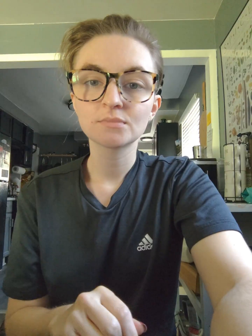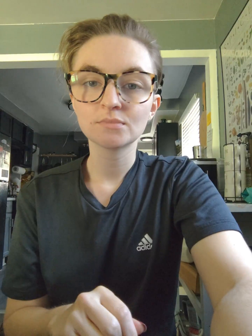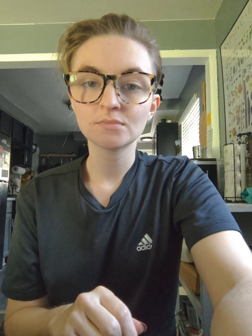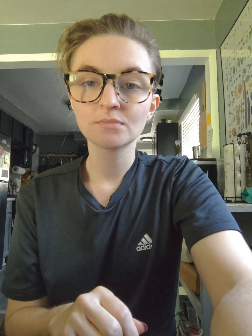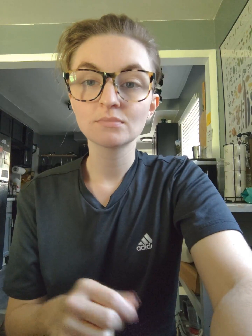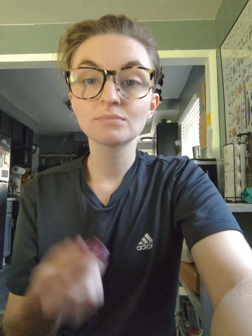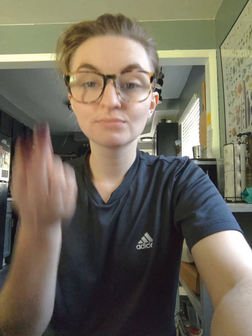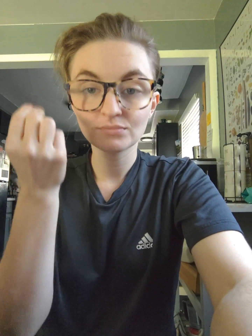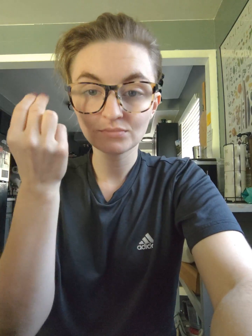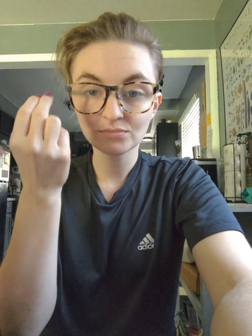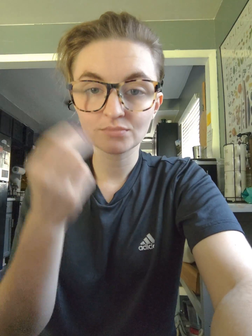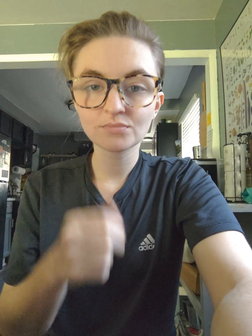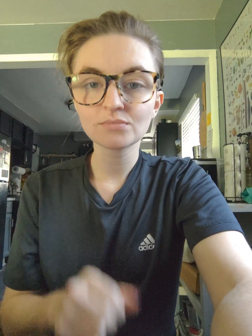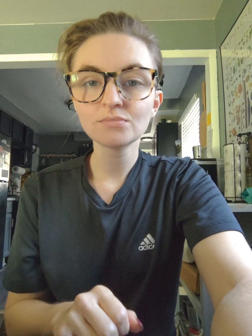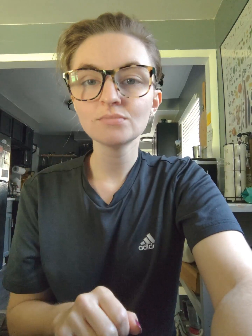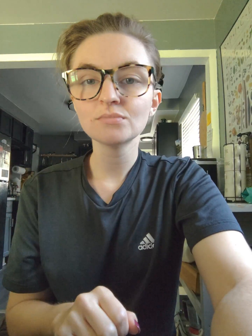bunny